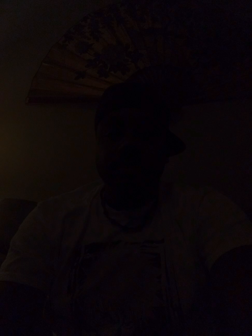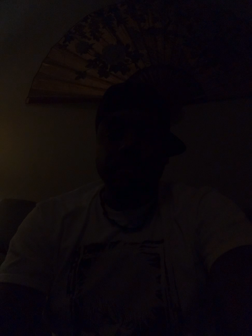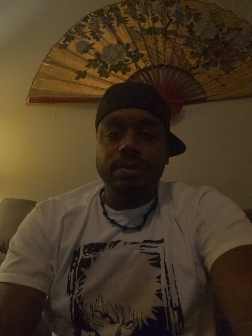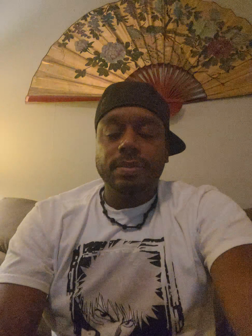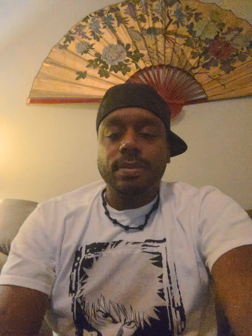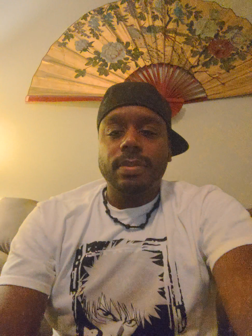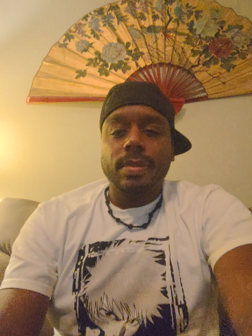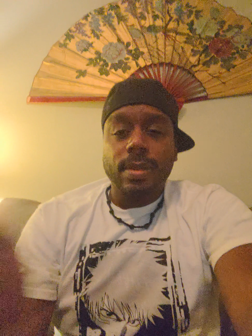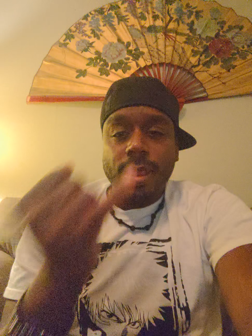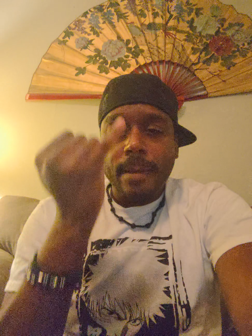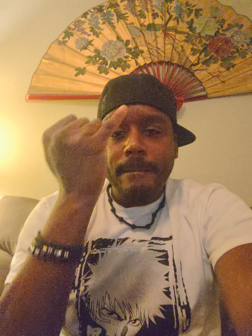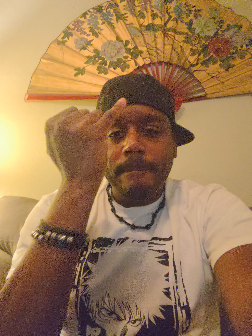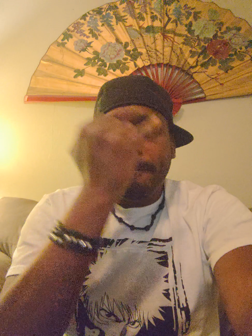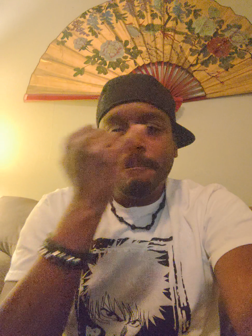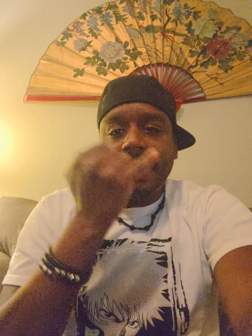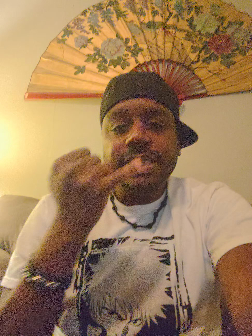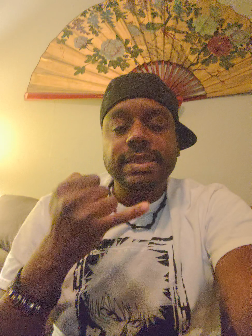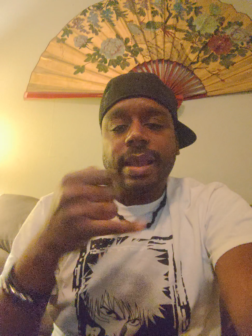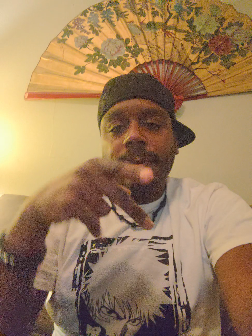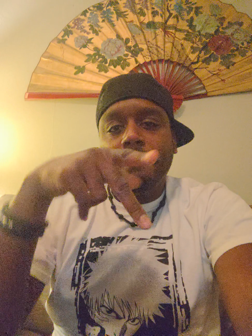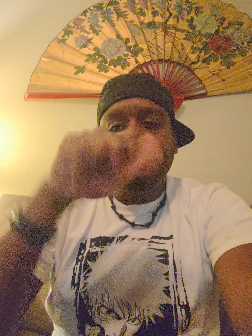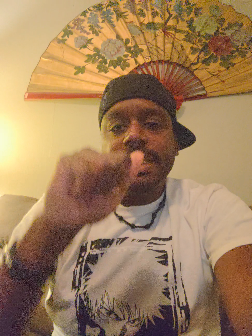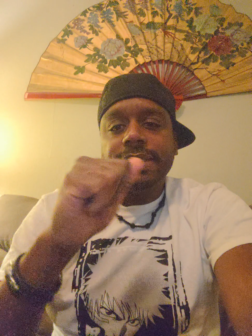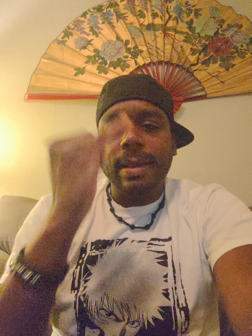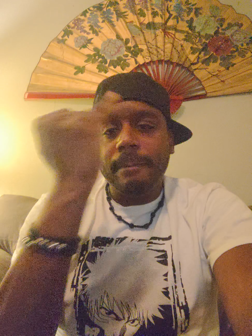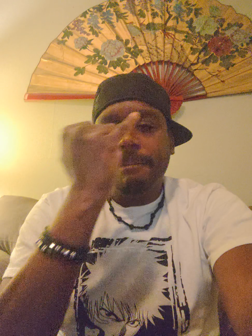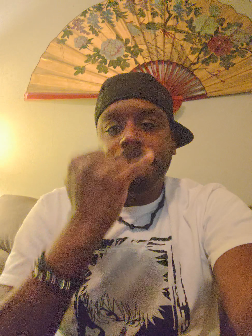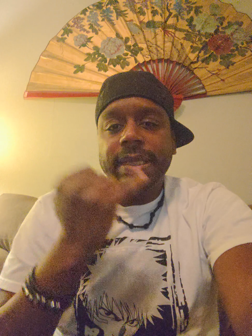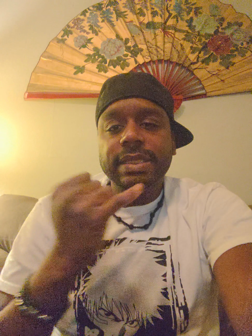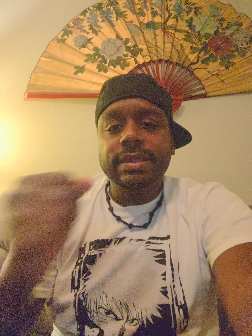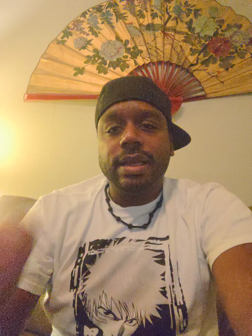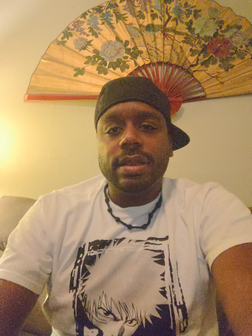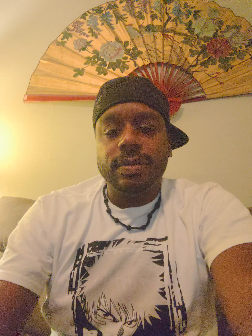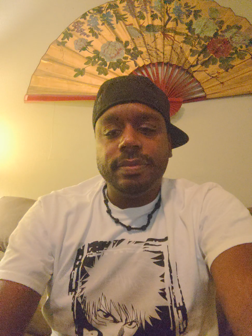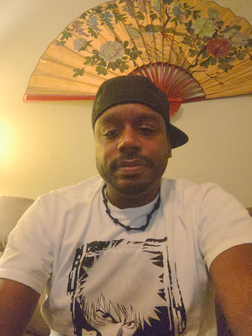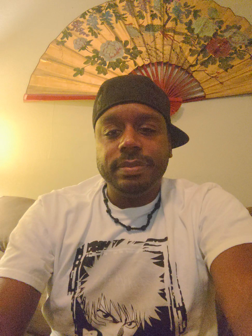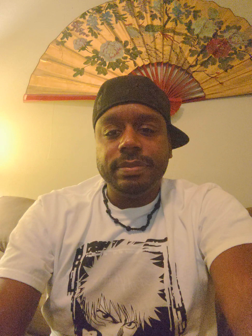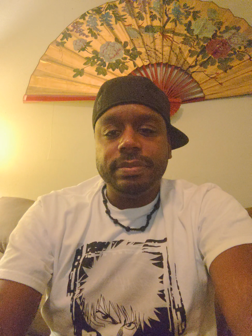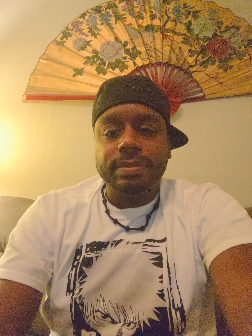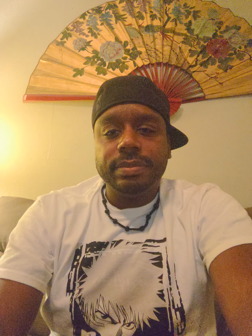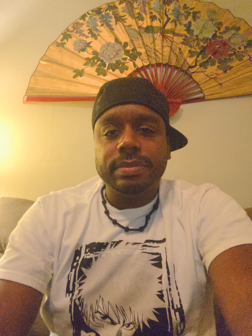pizza